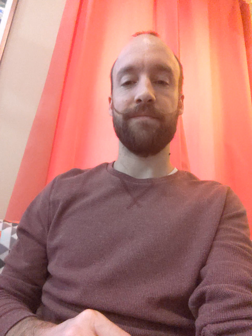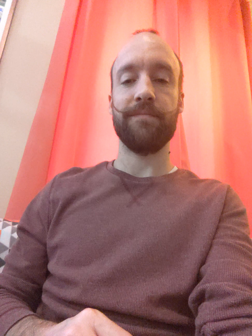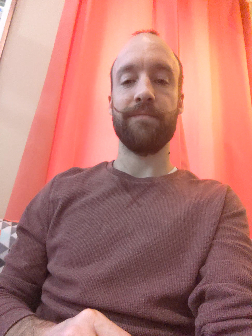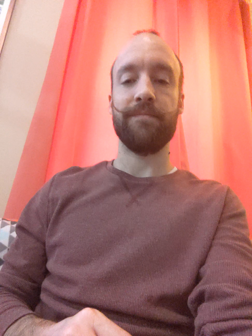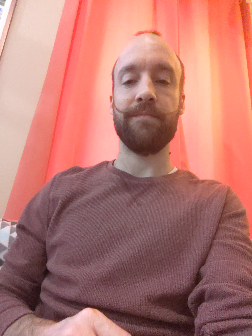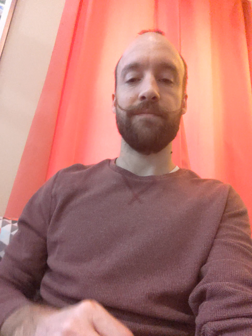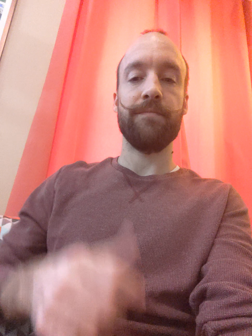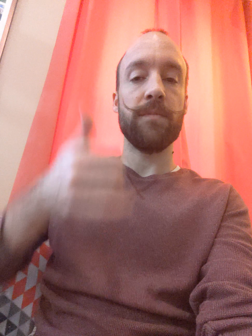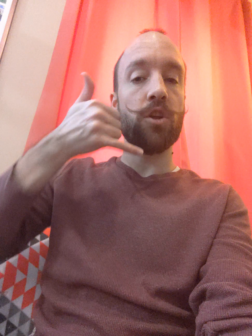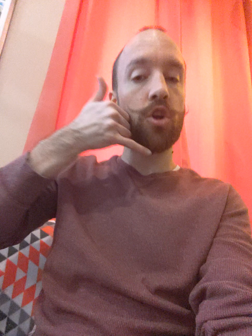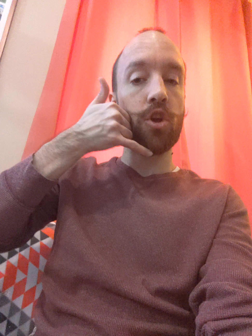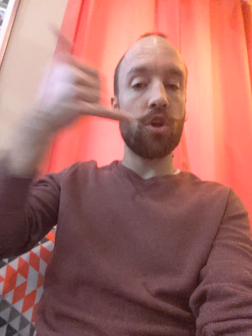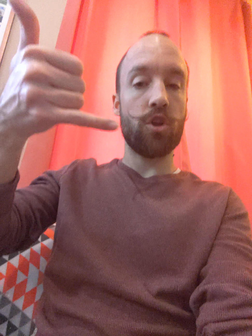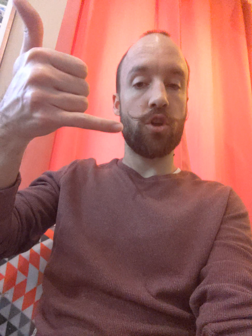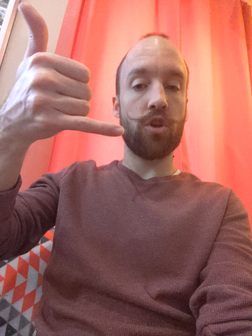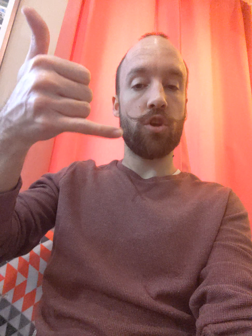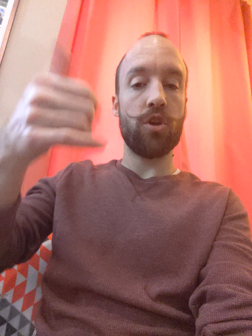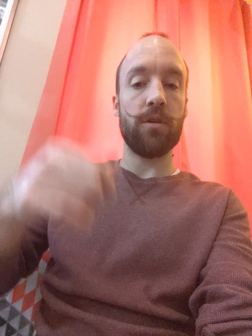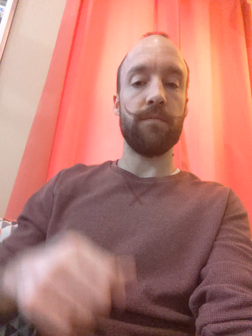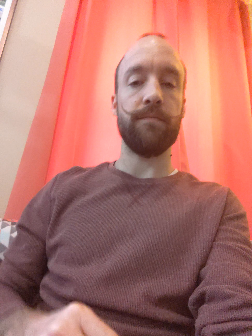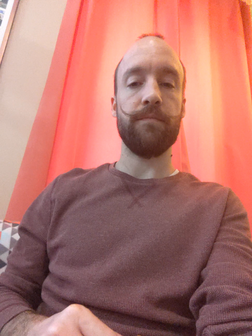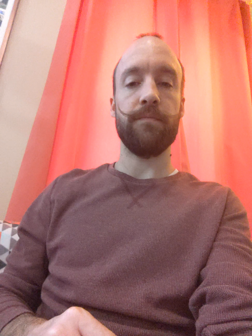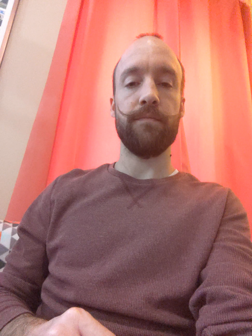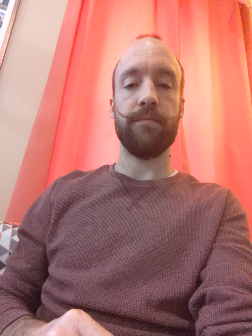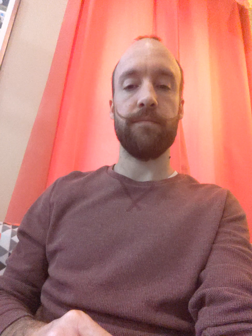call on the phone